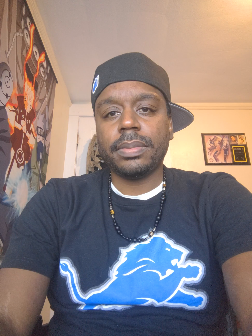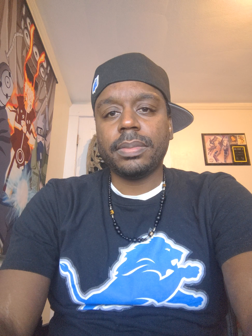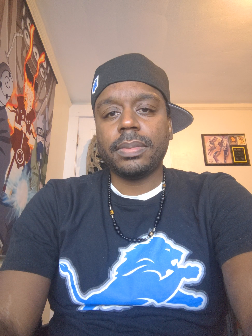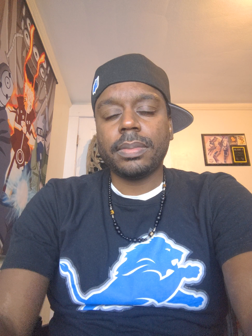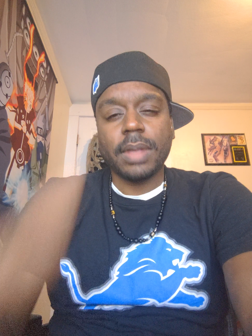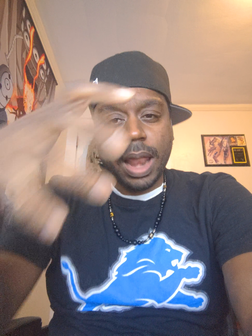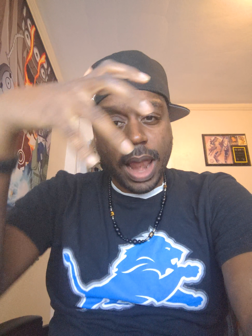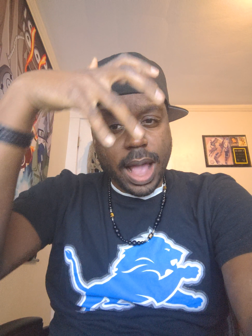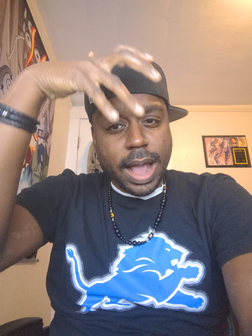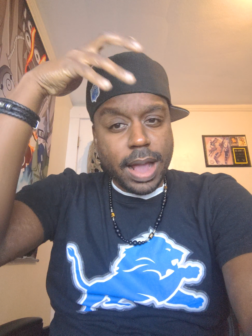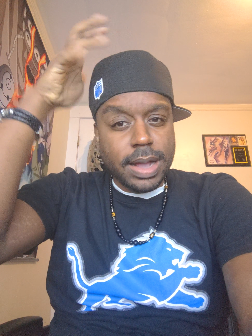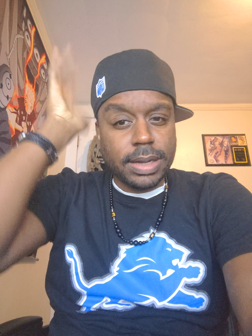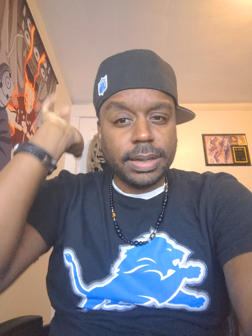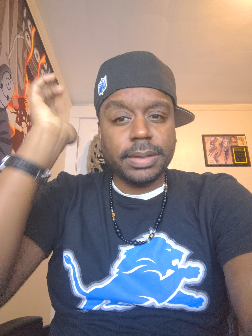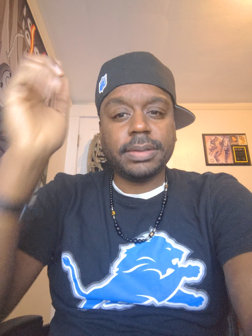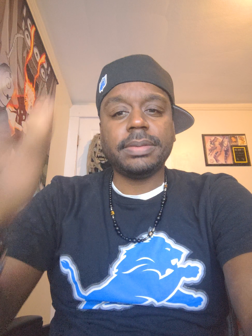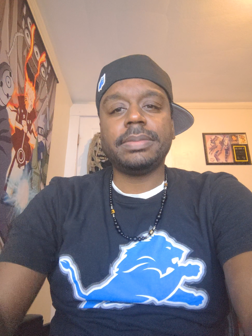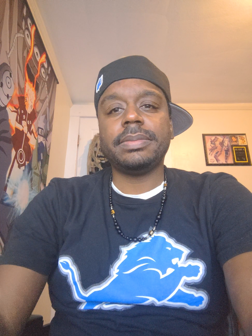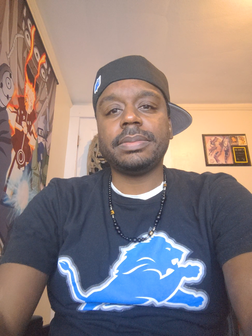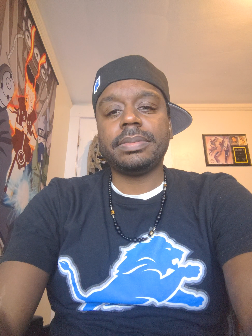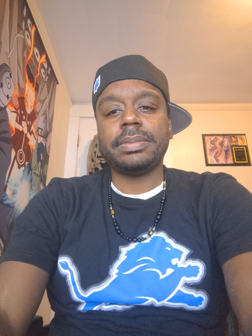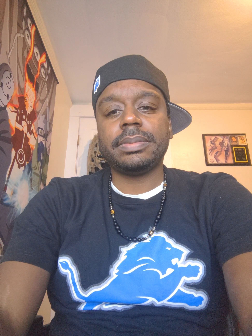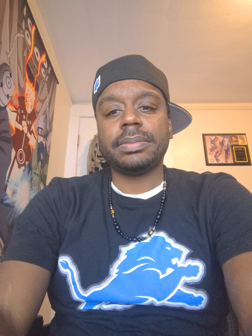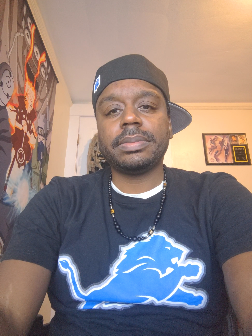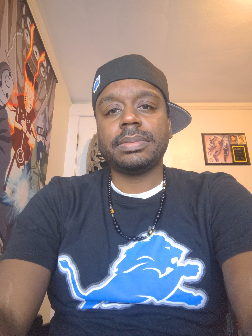lion